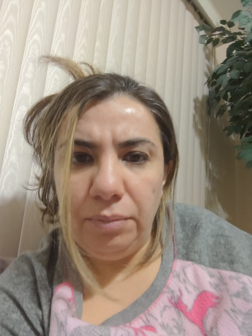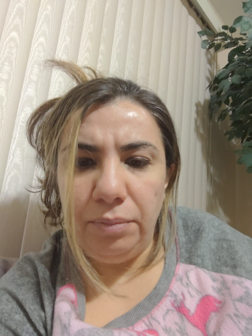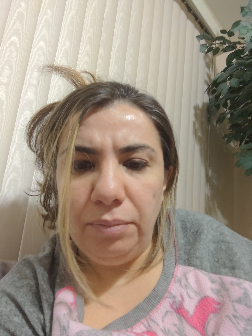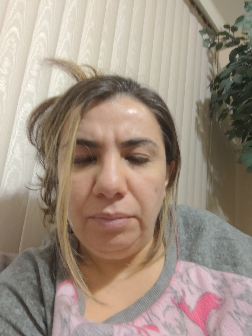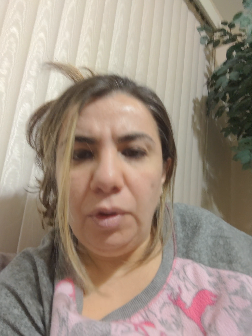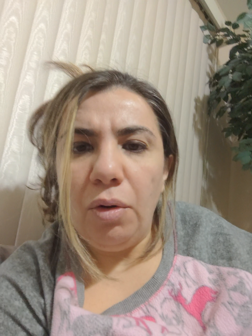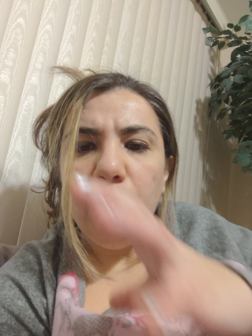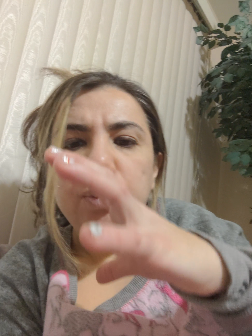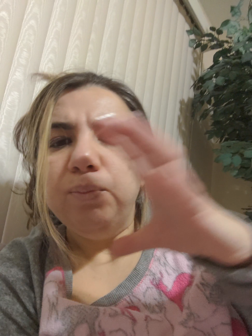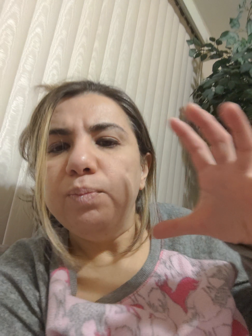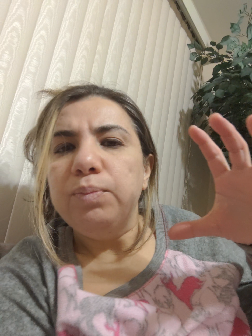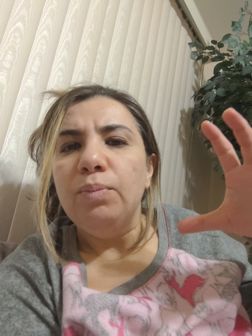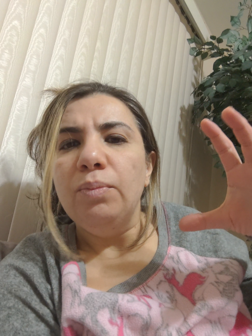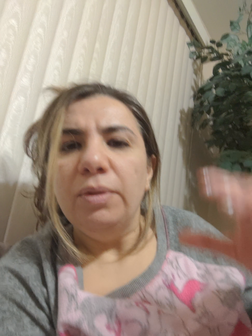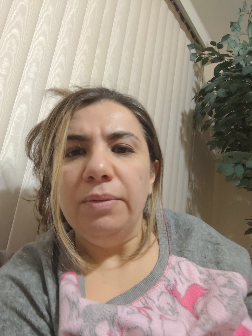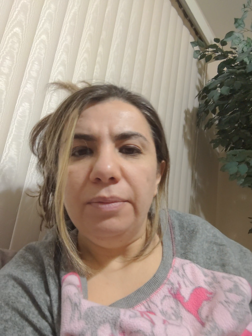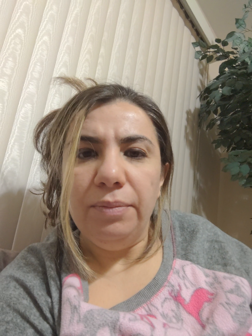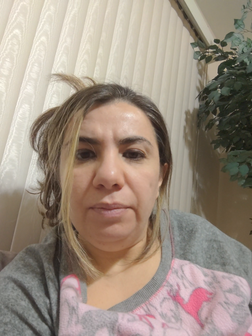balloon